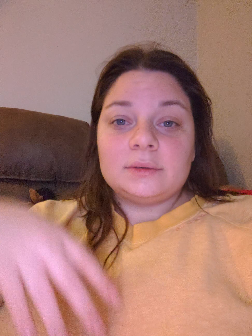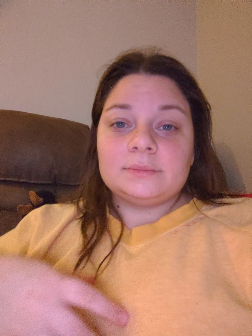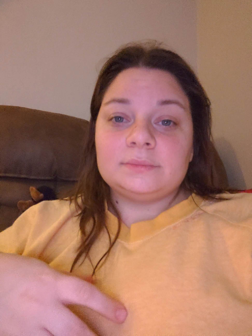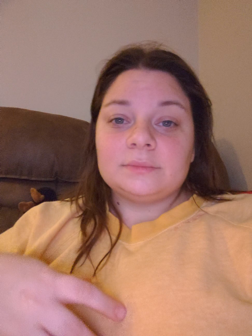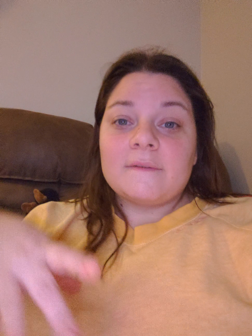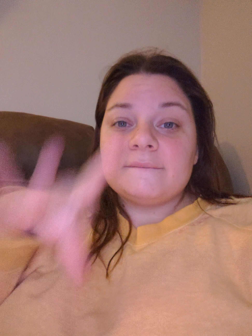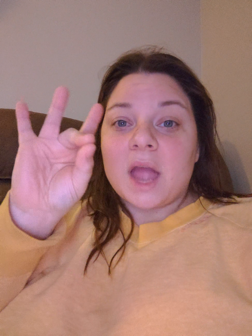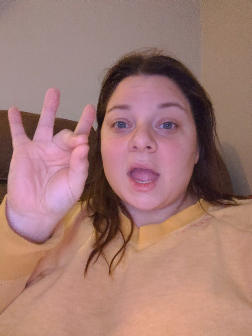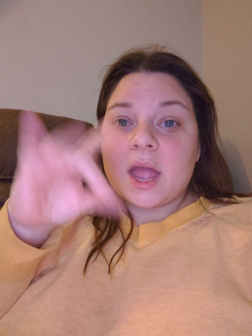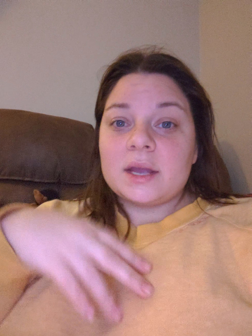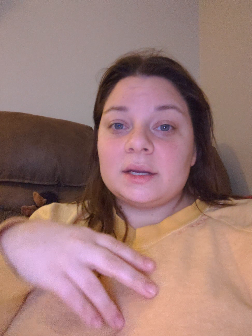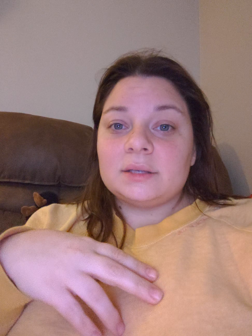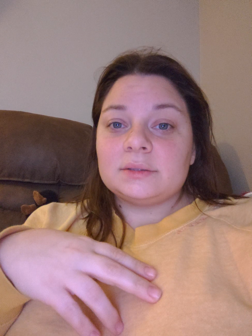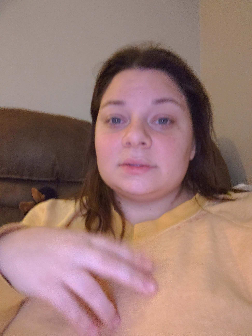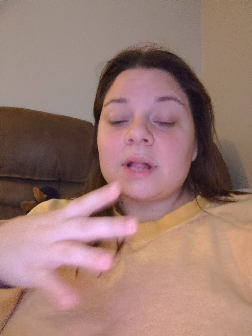find